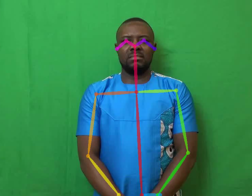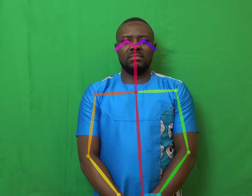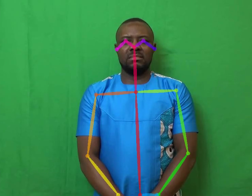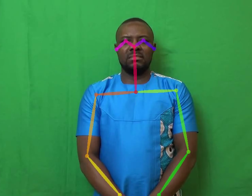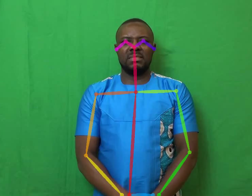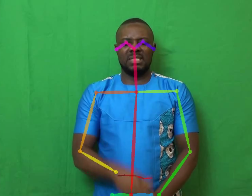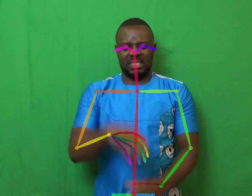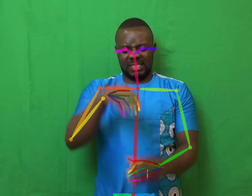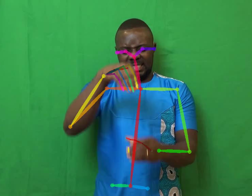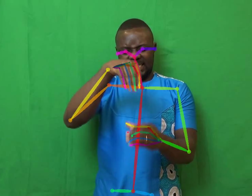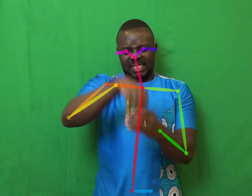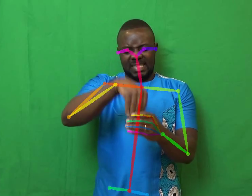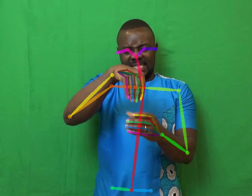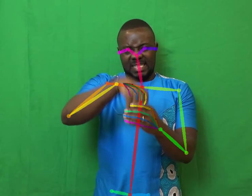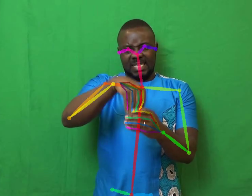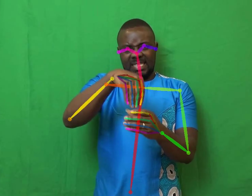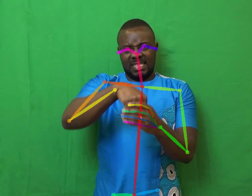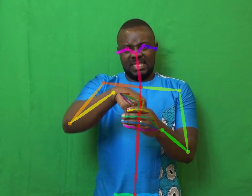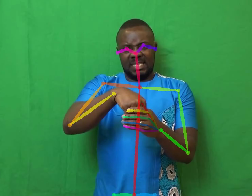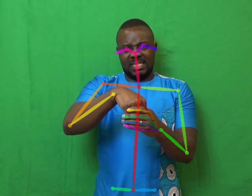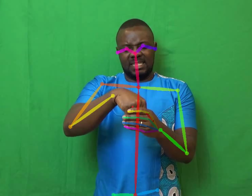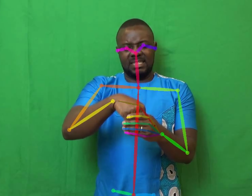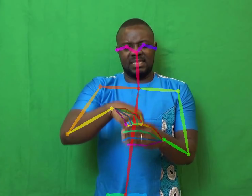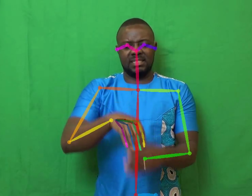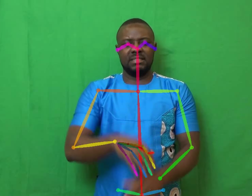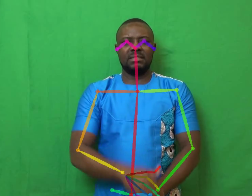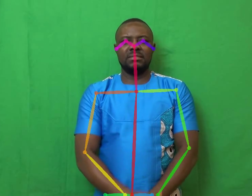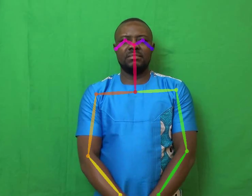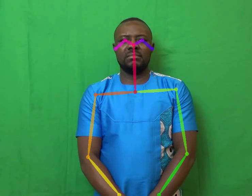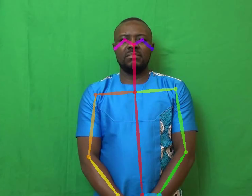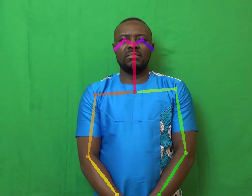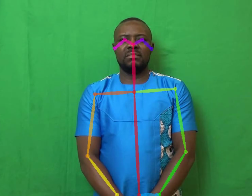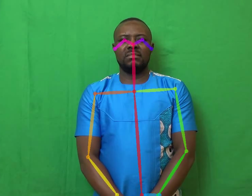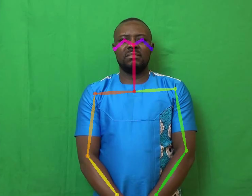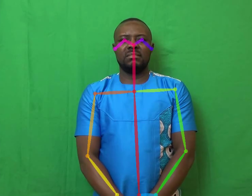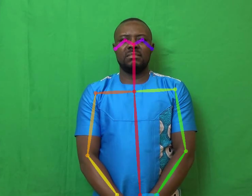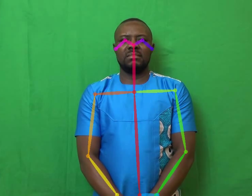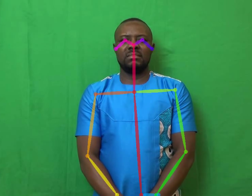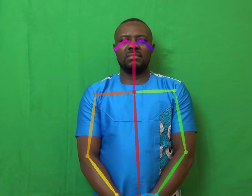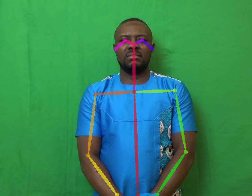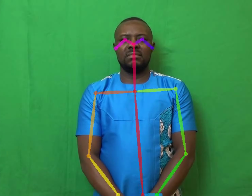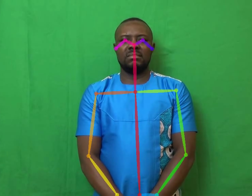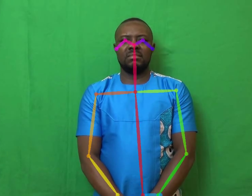in